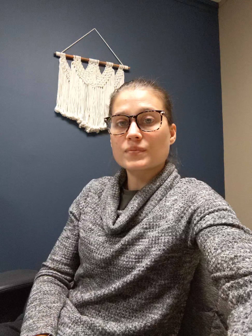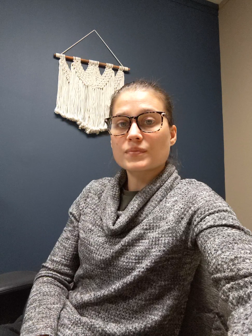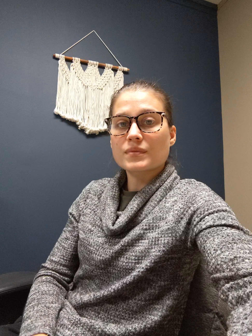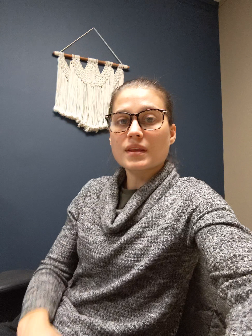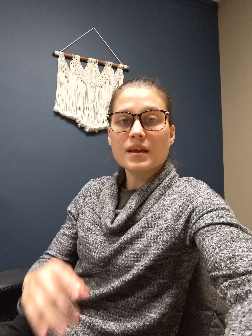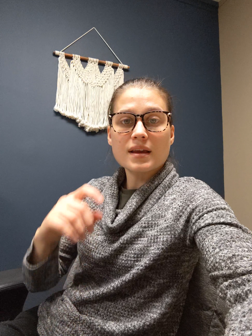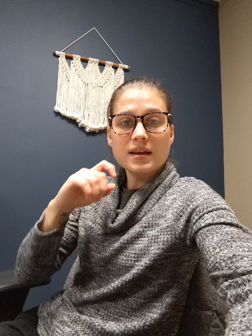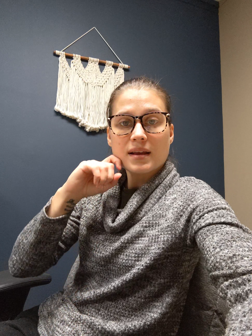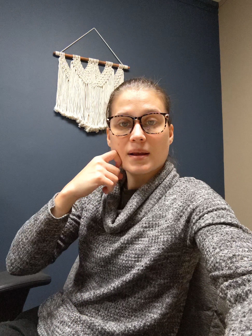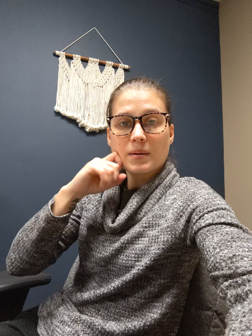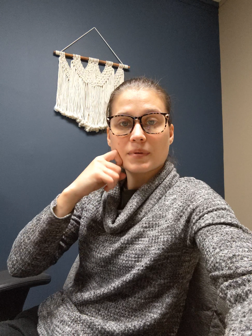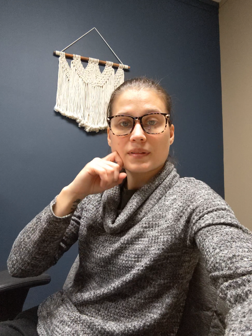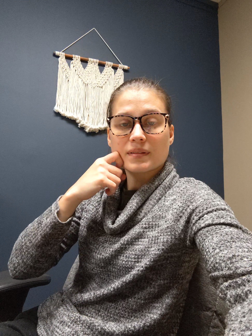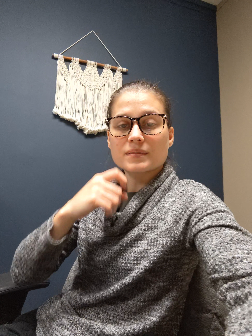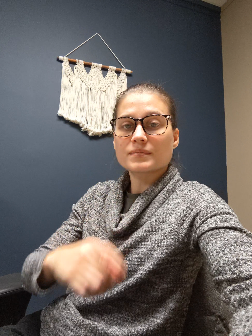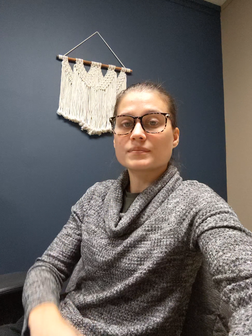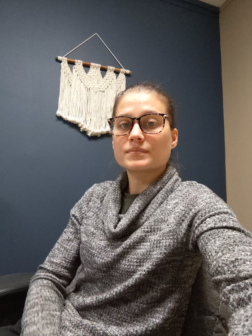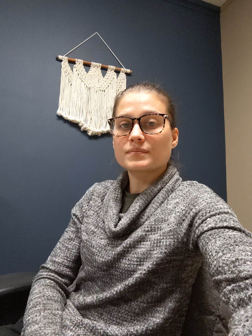apple